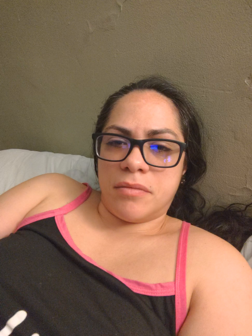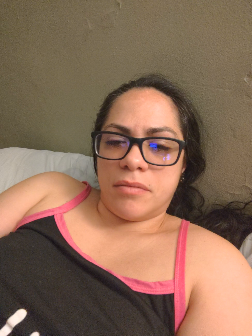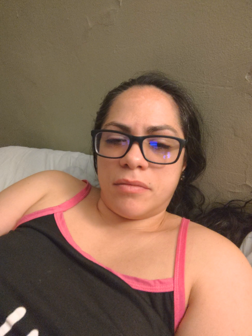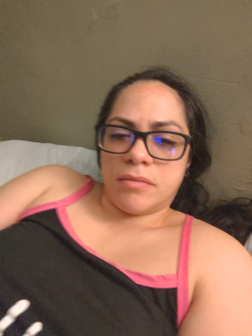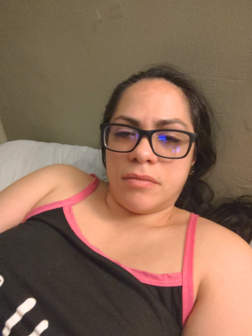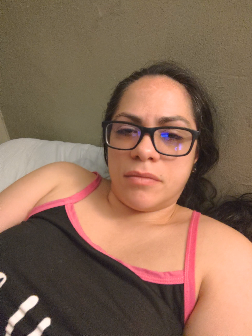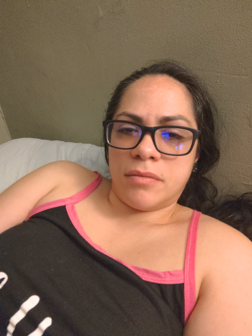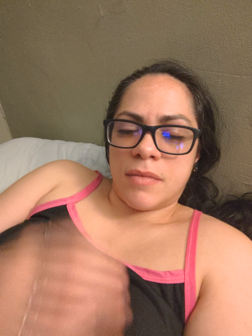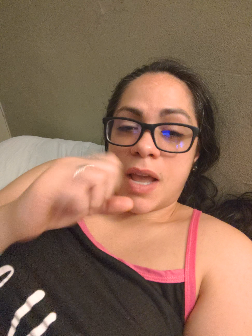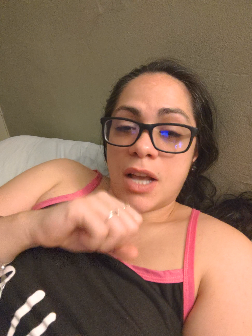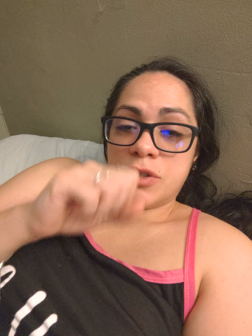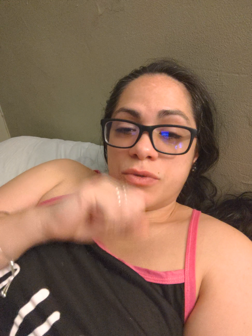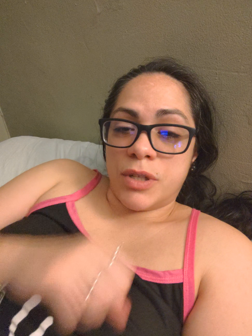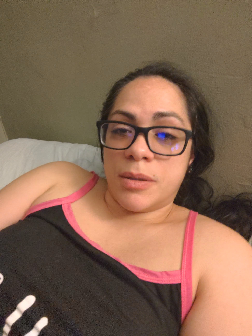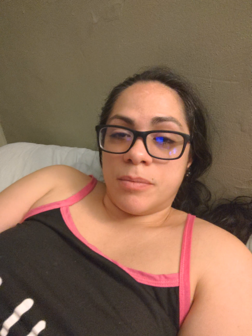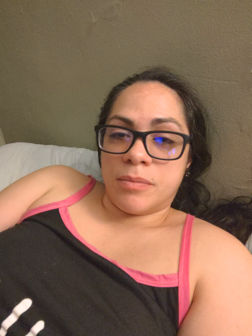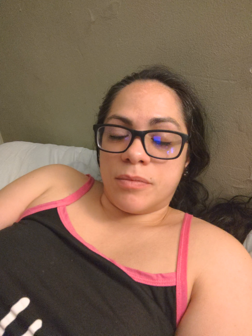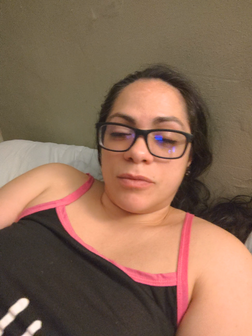ice cream